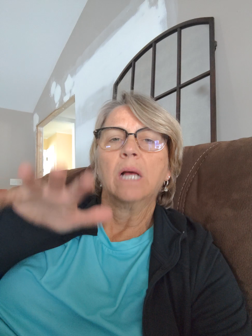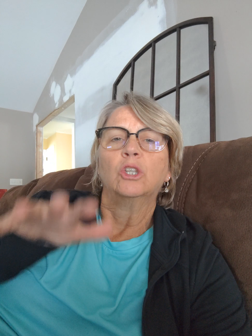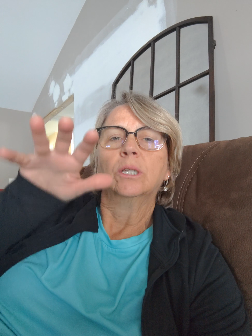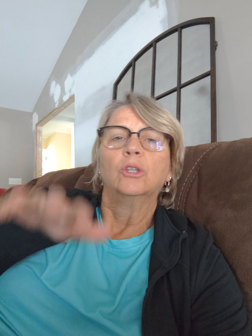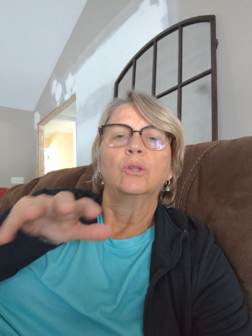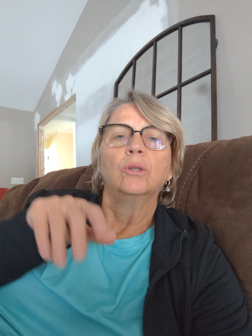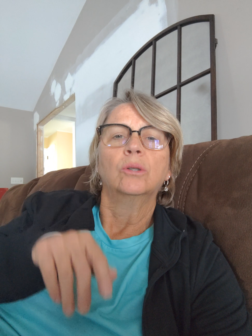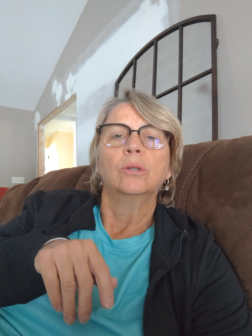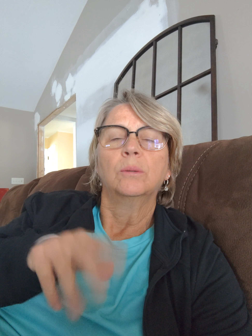alligator